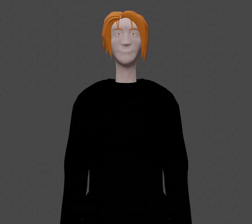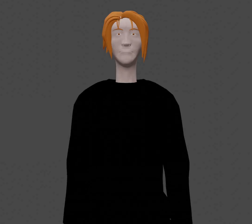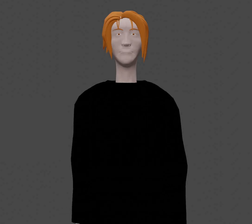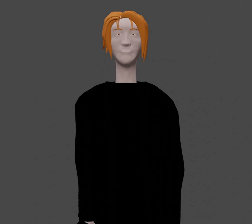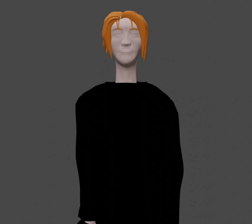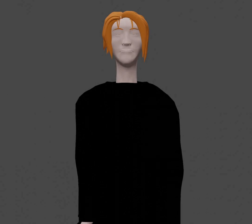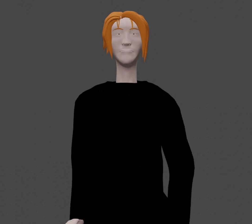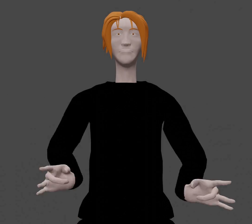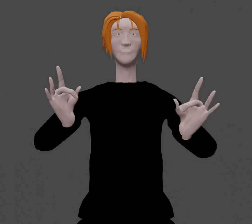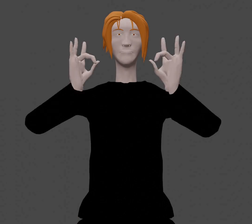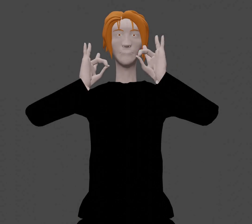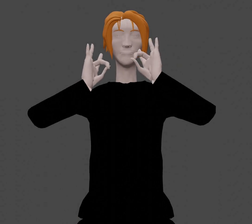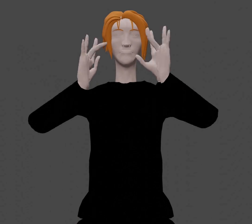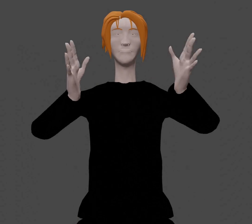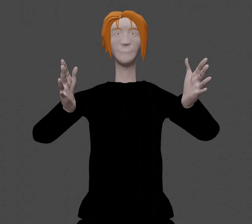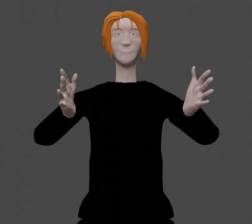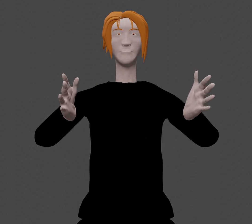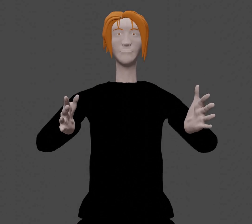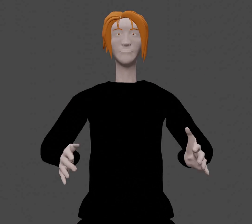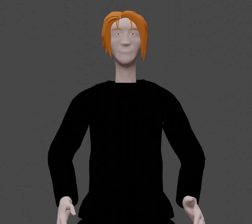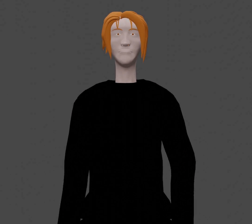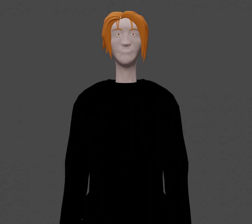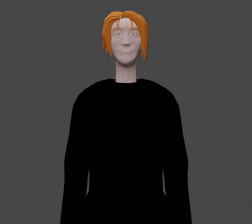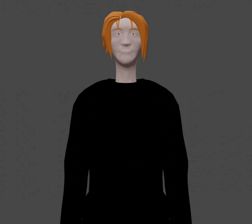Awful